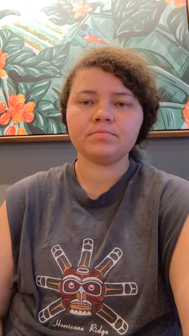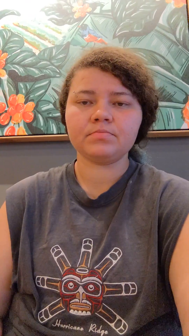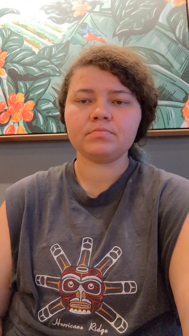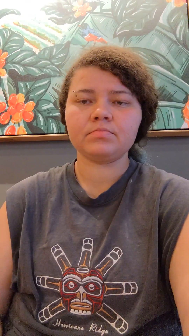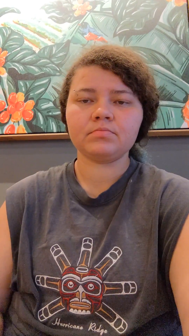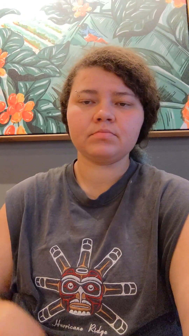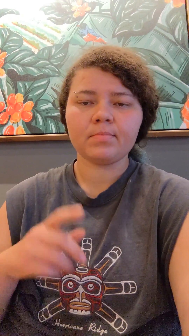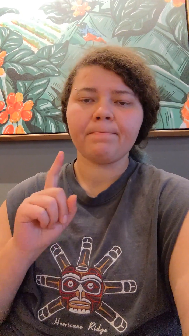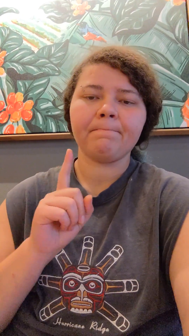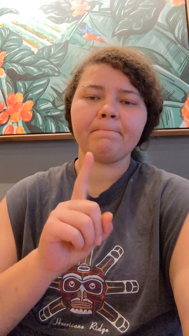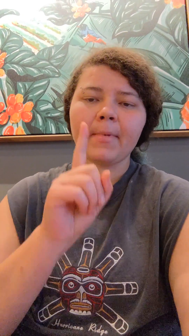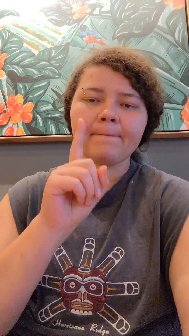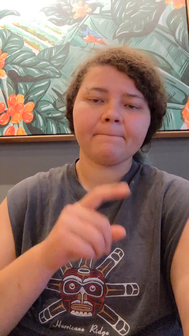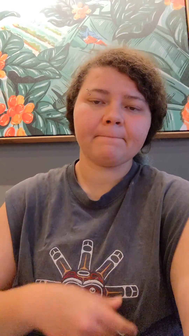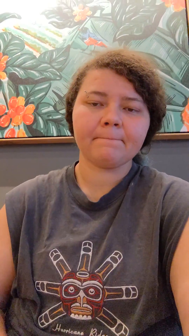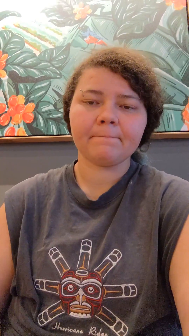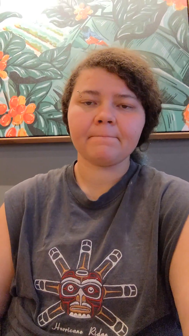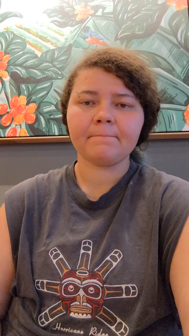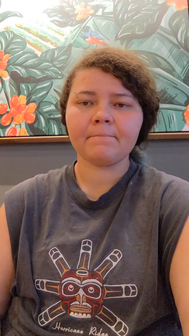bump